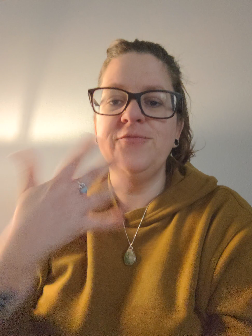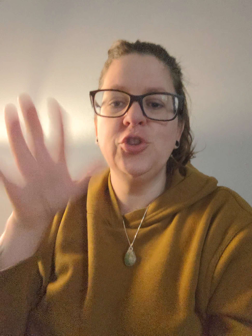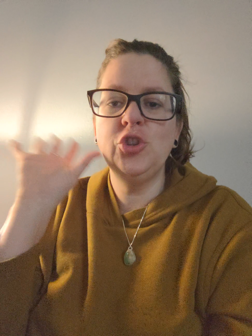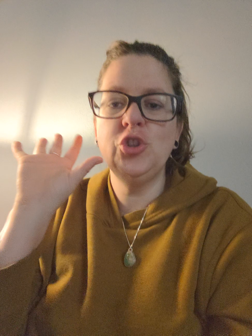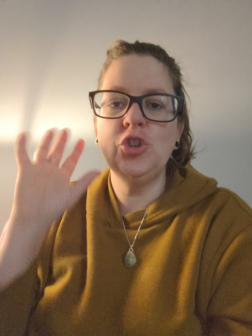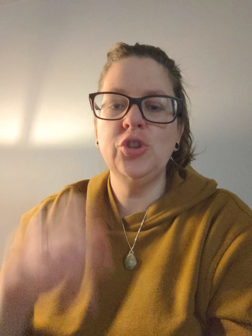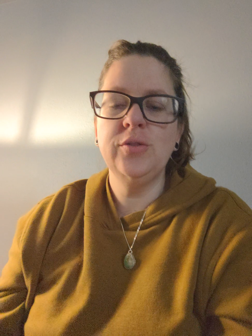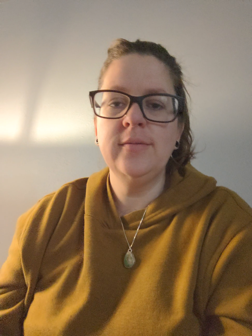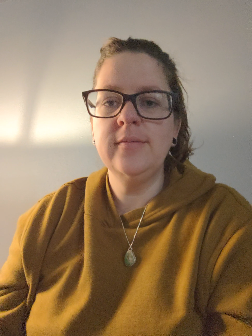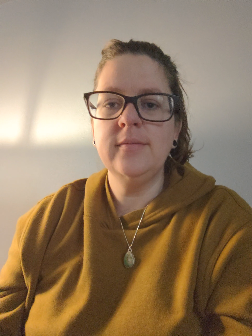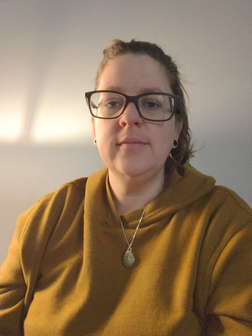finish